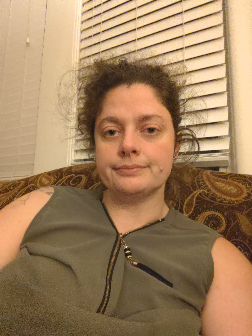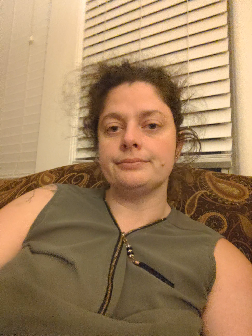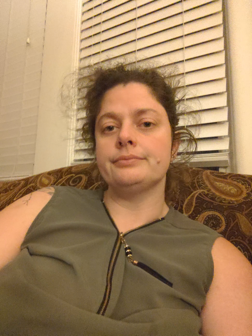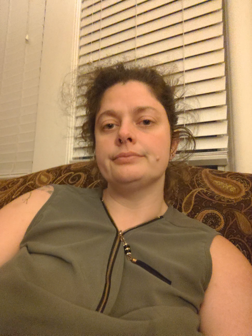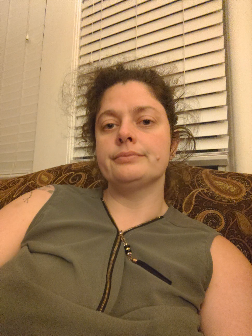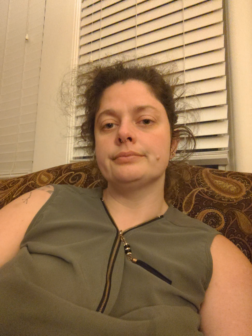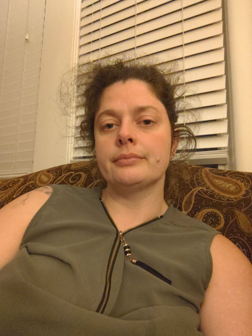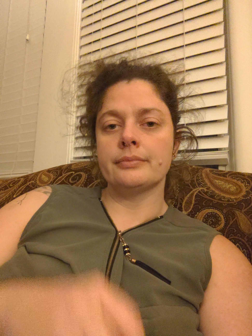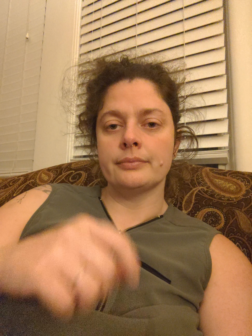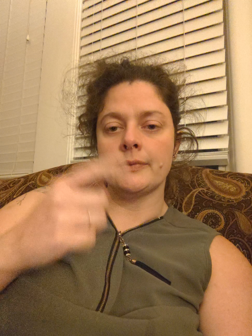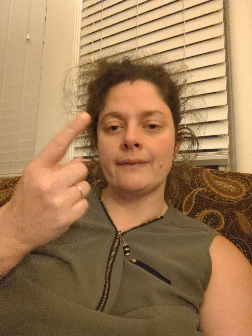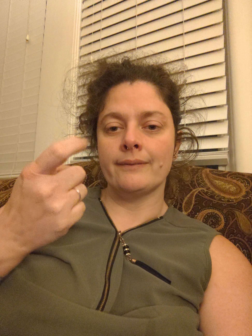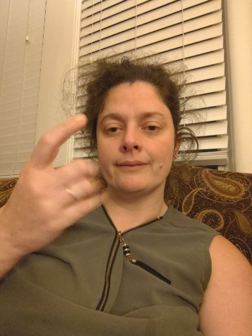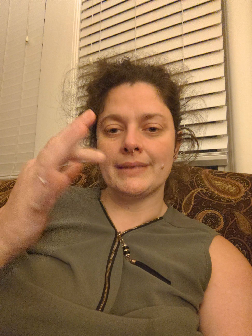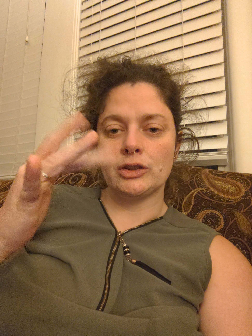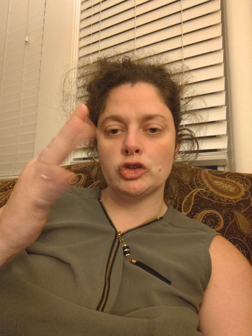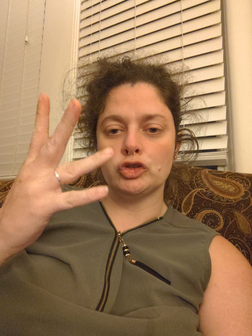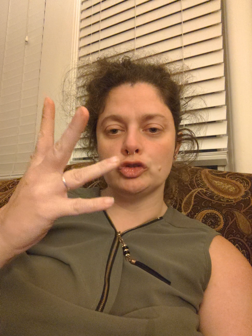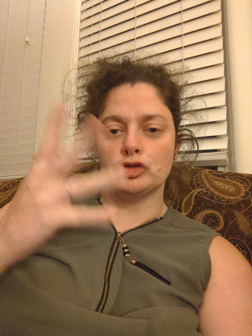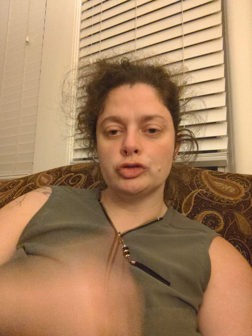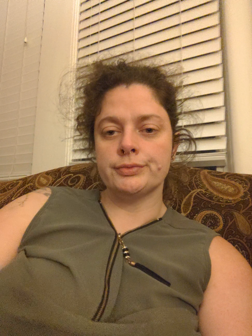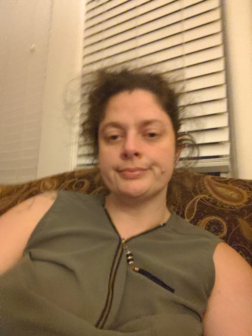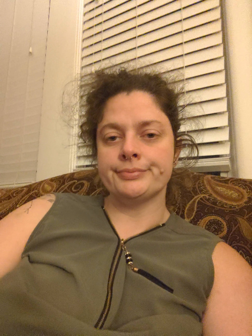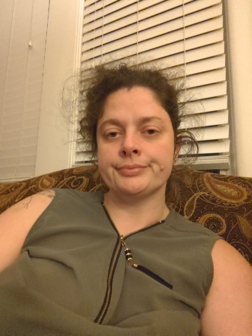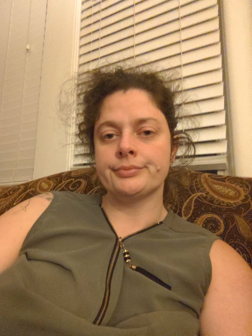finger